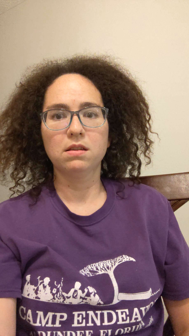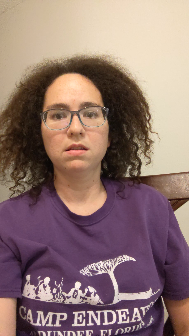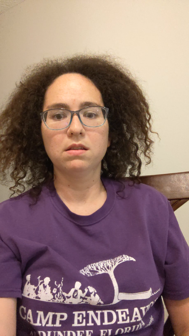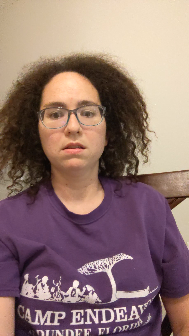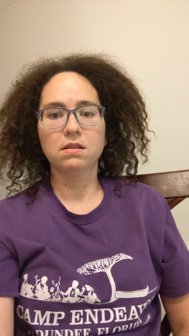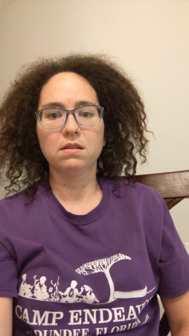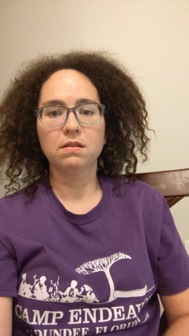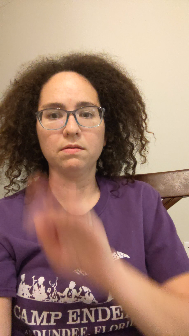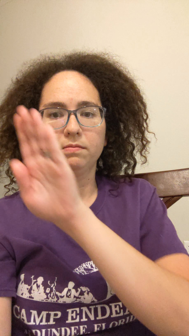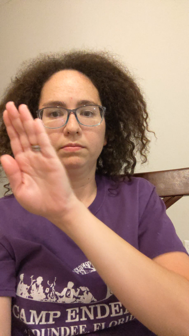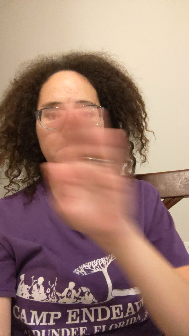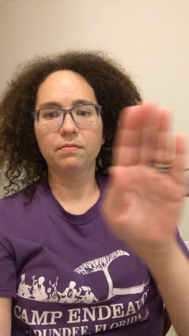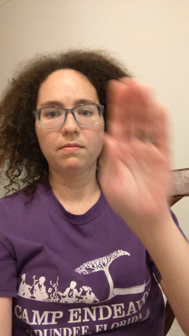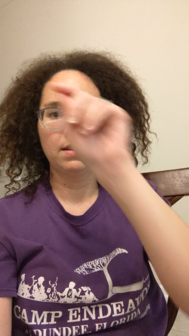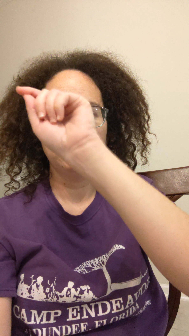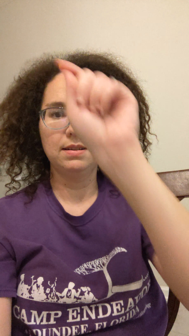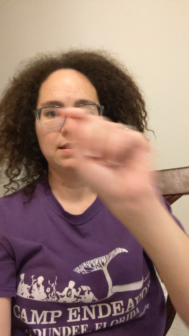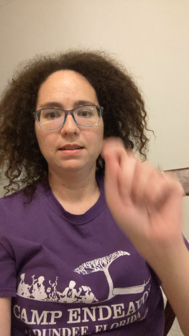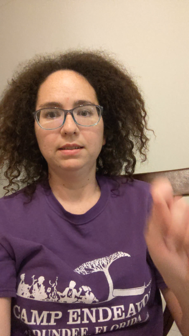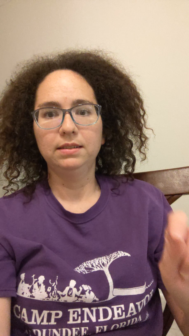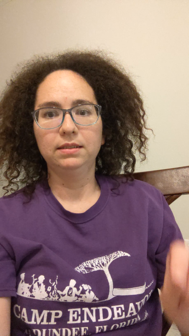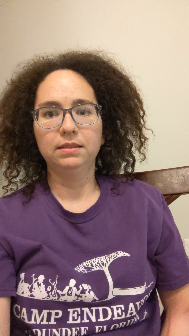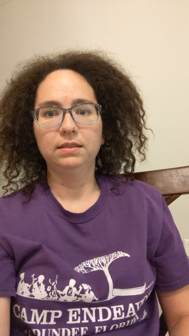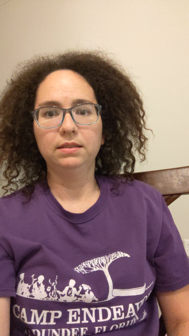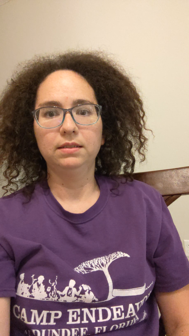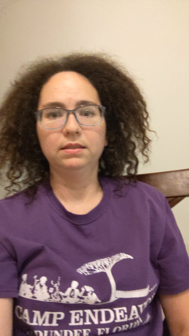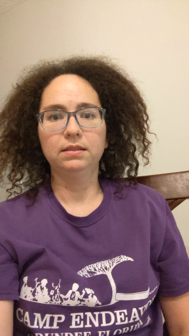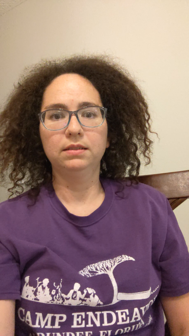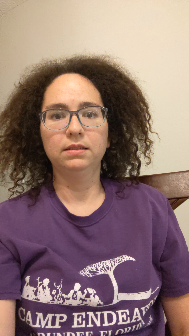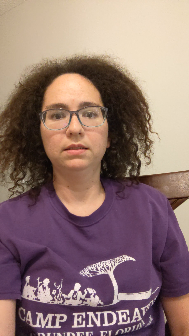chalk